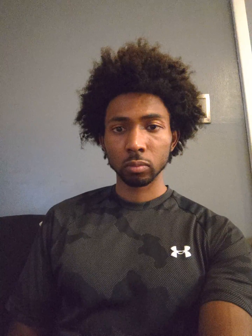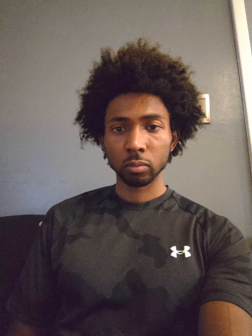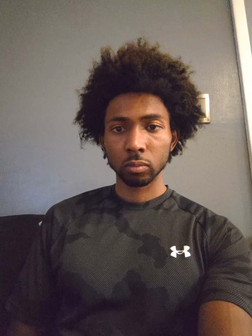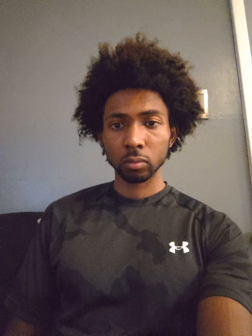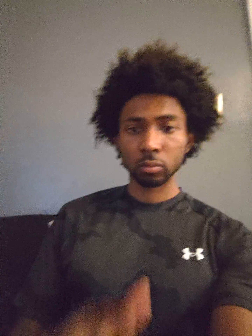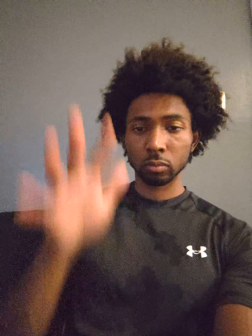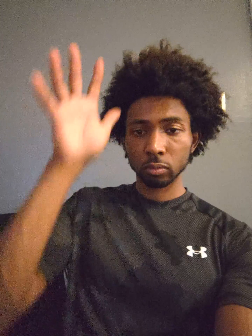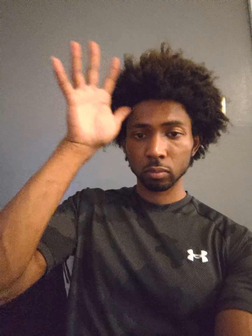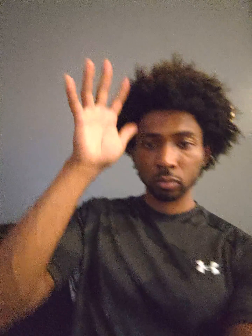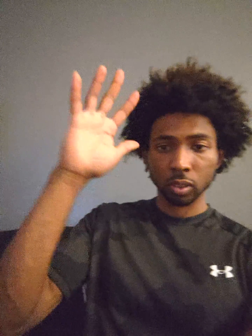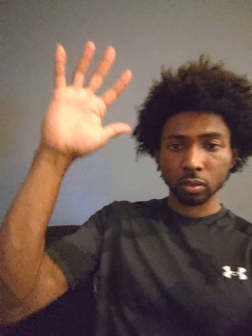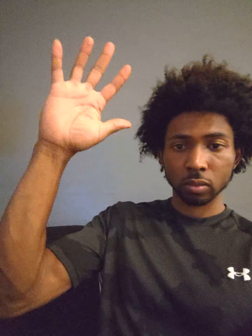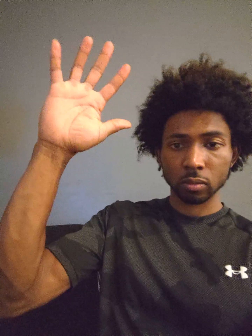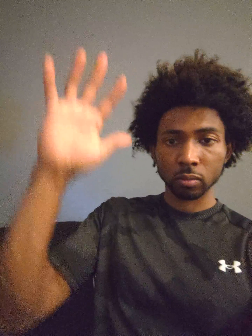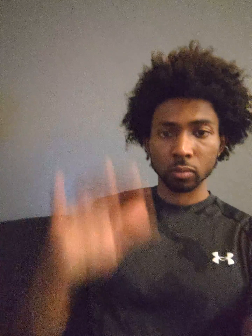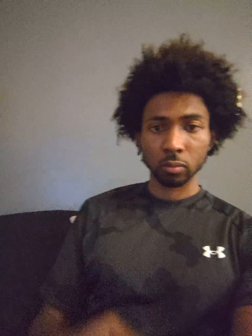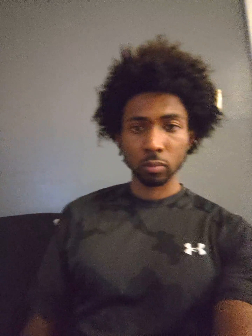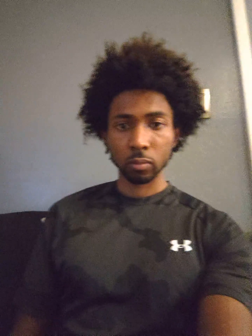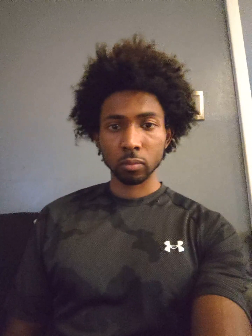moose